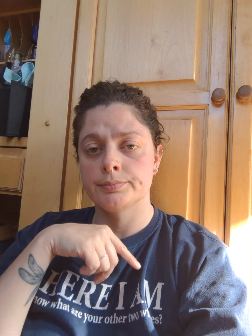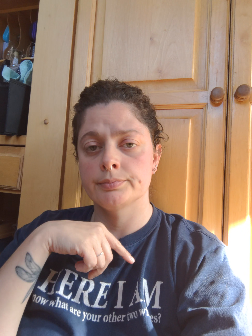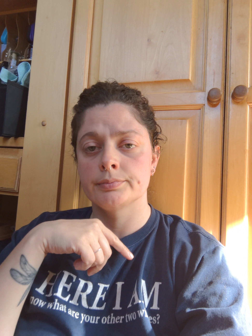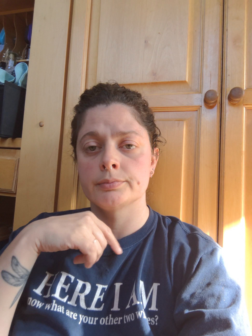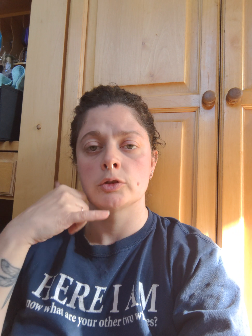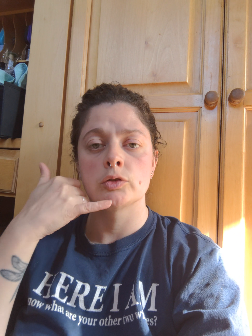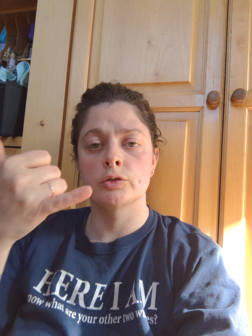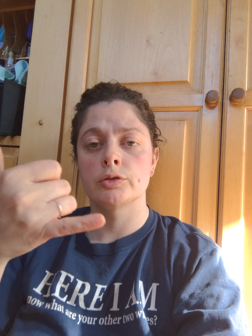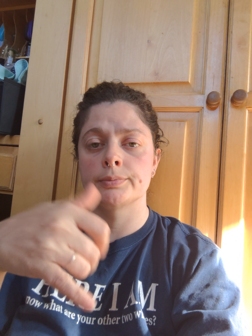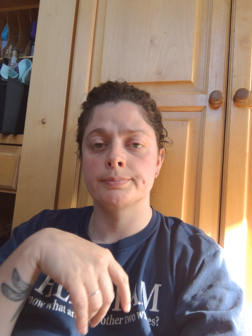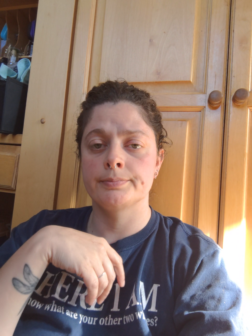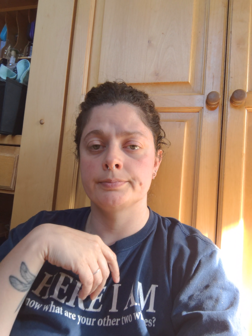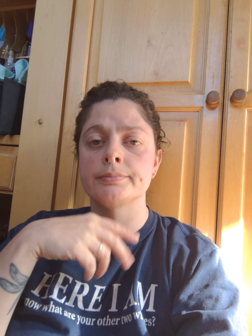call on the phone